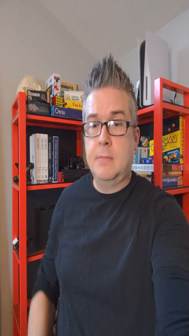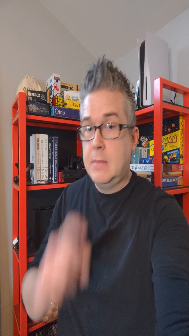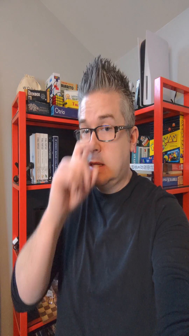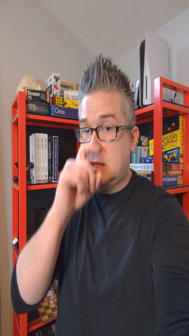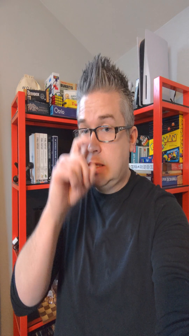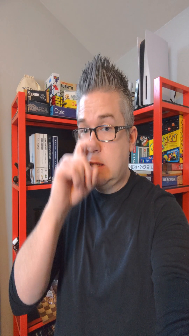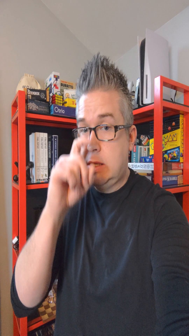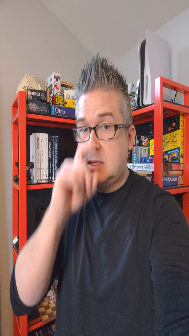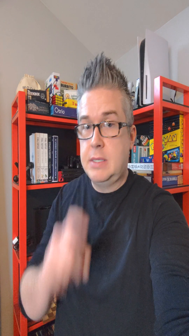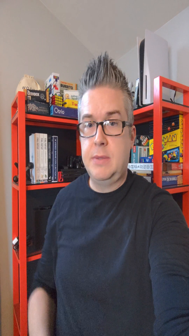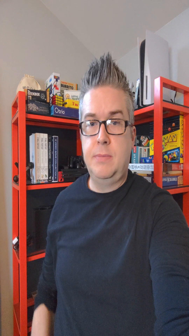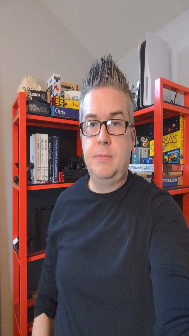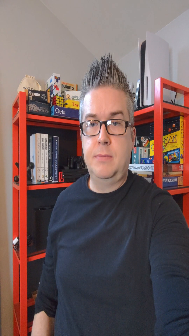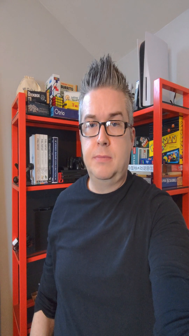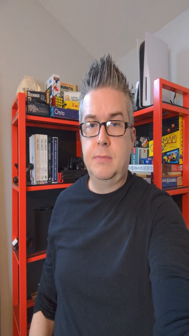doll